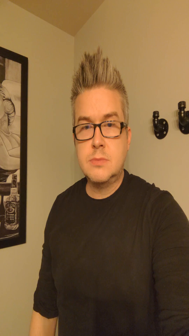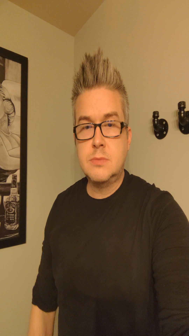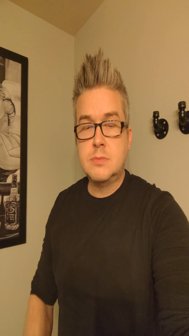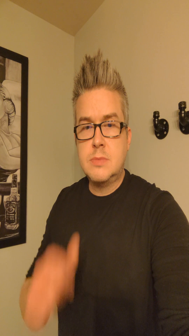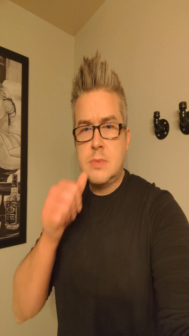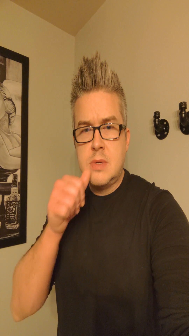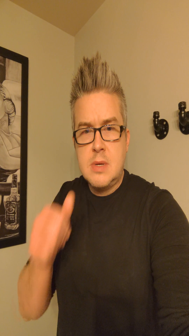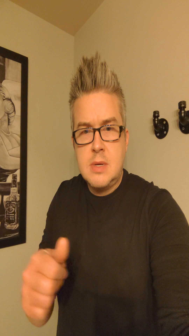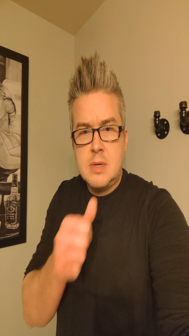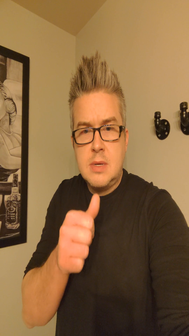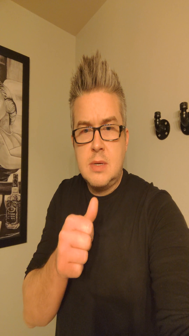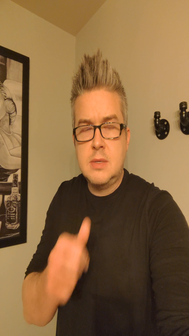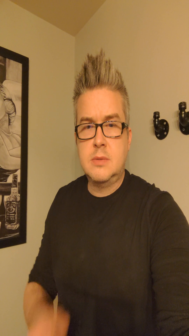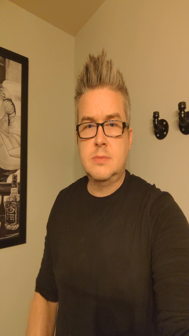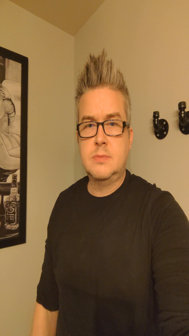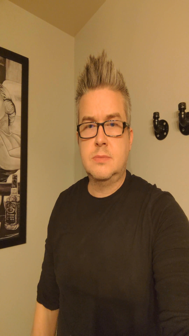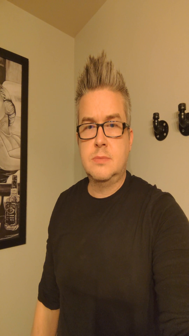hide